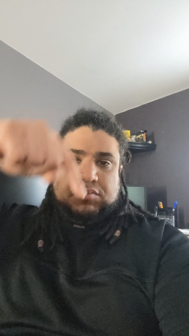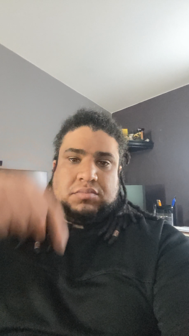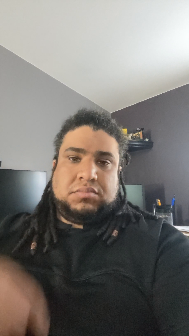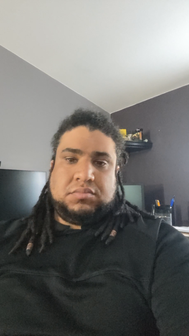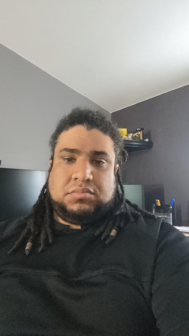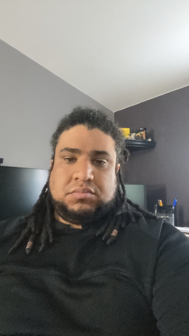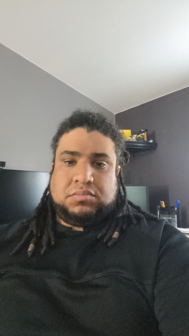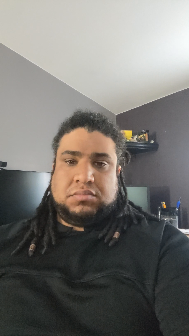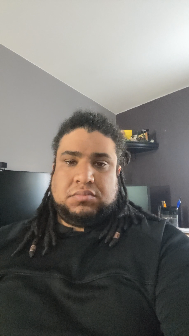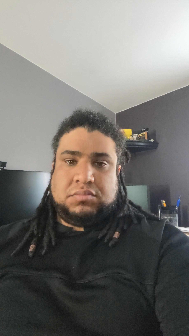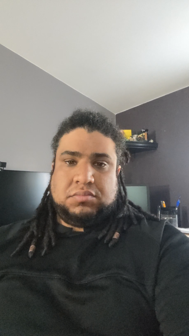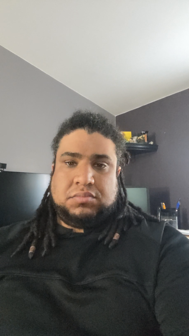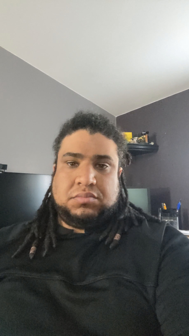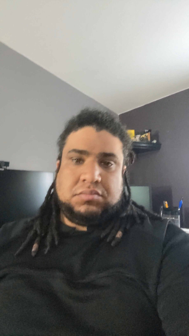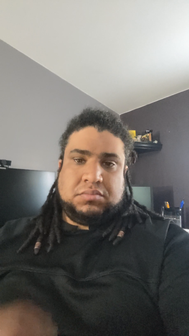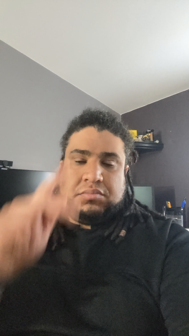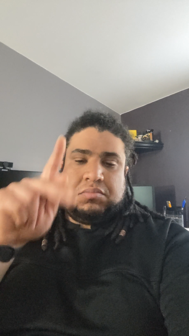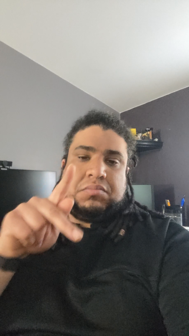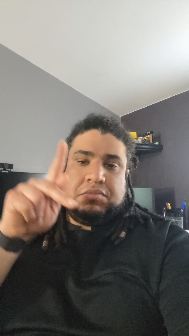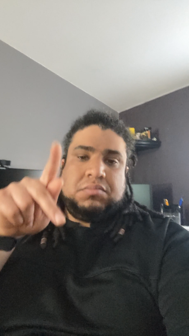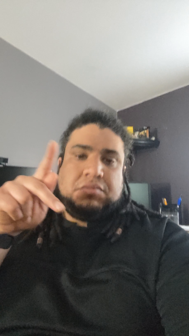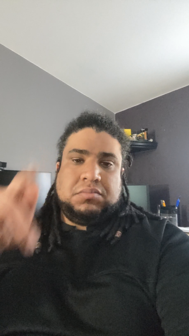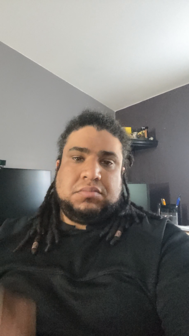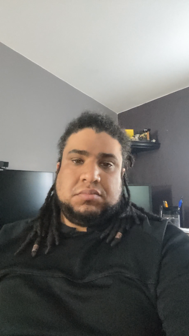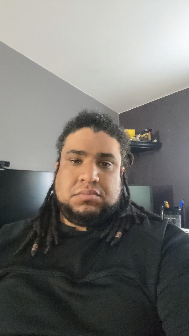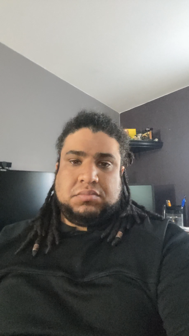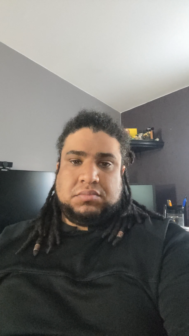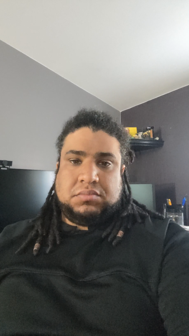people